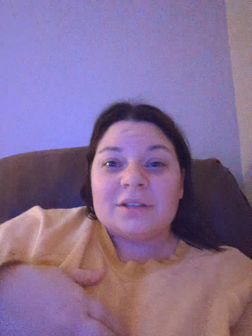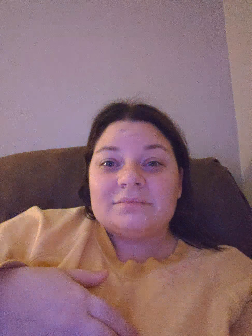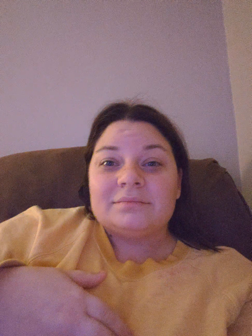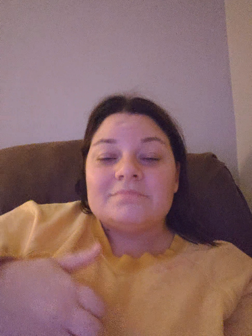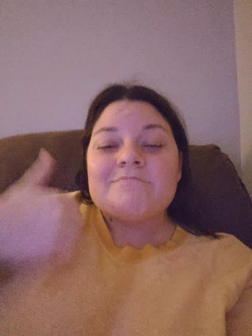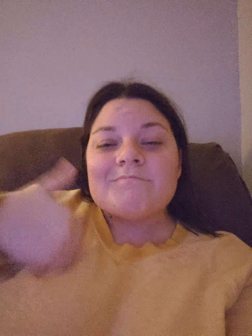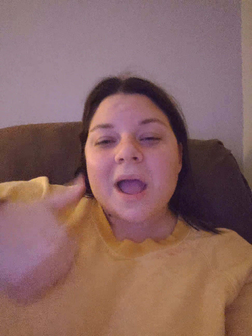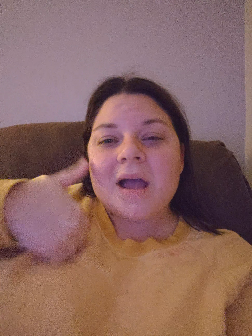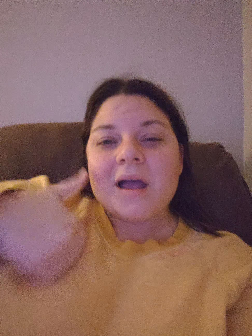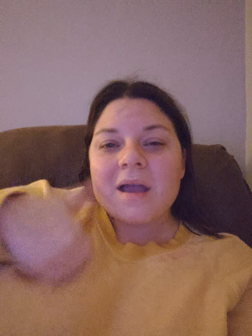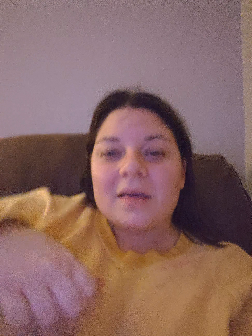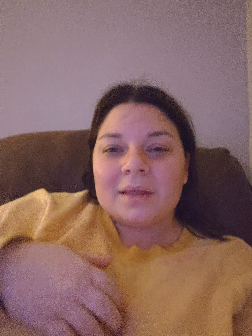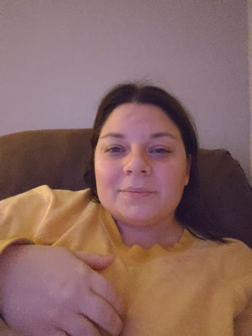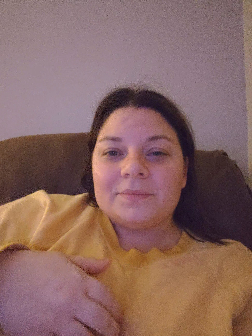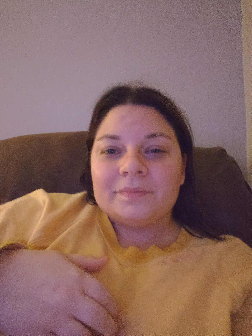bath